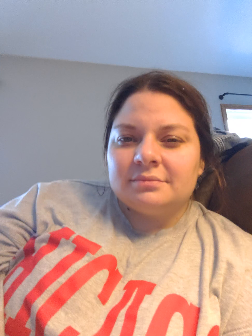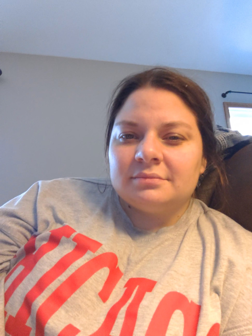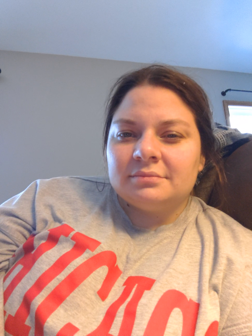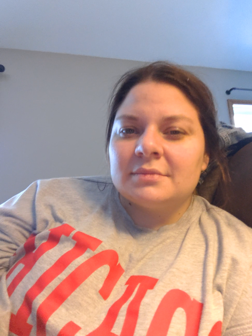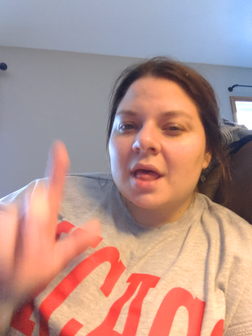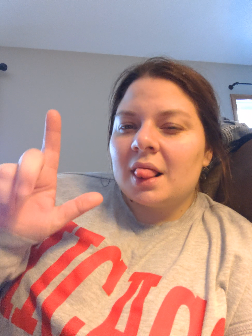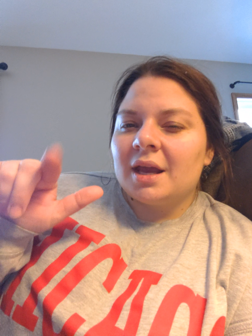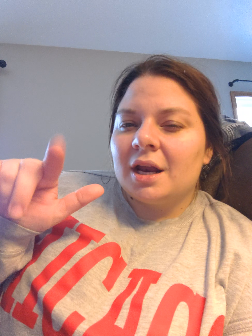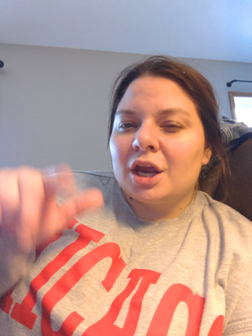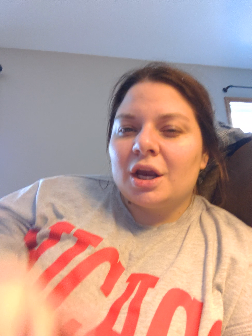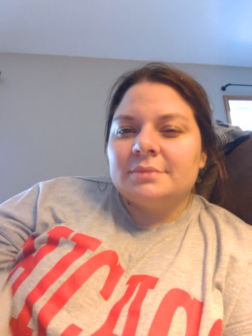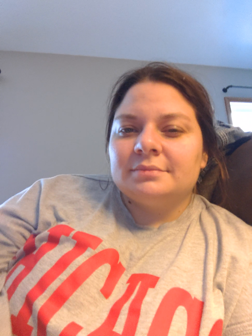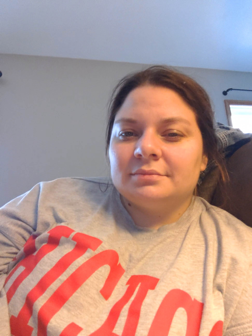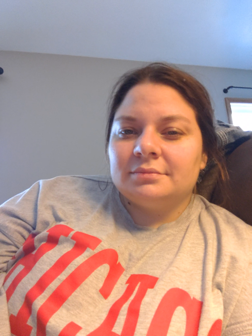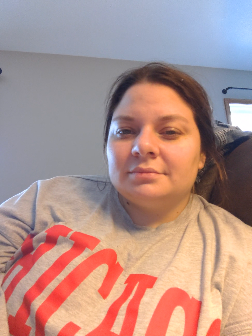later